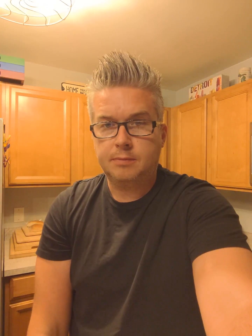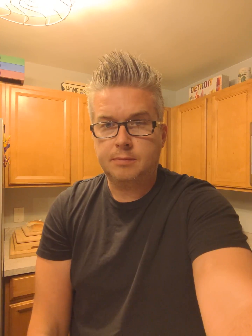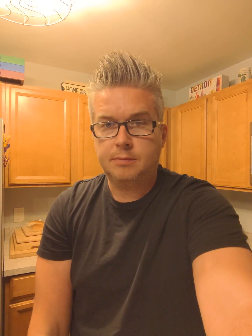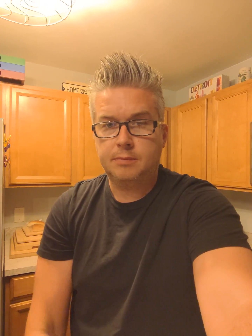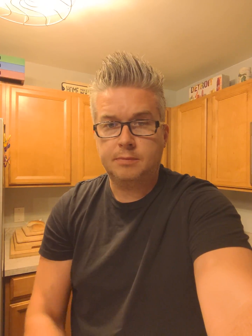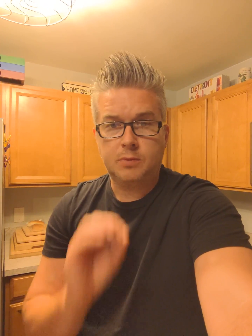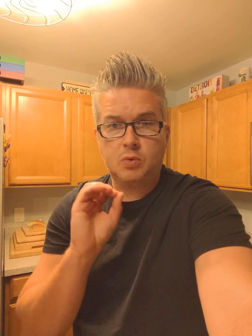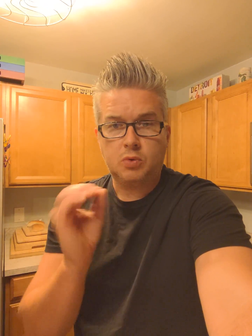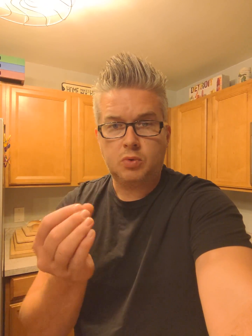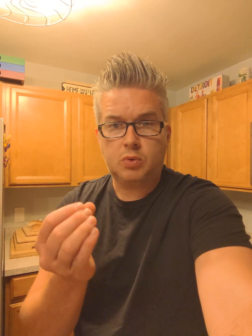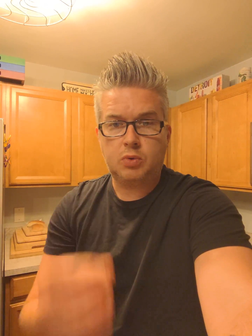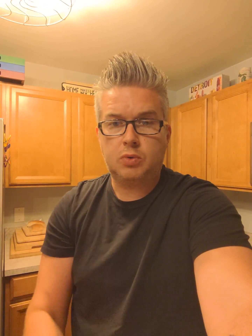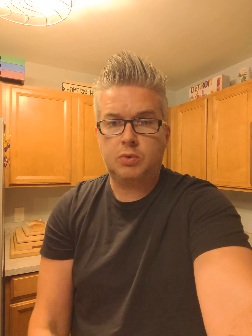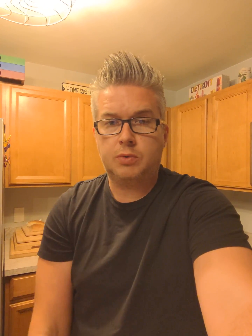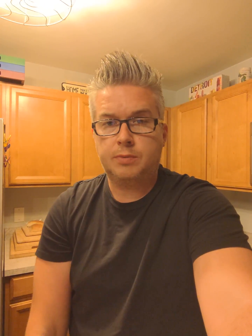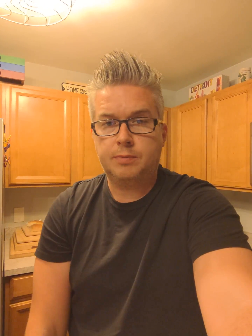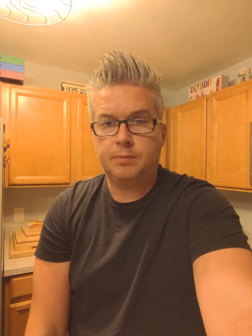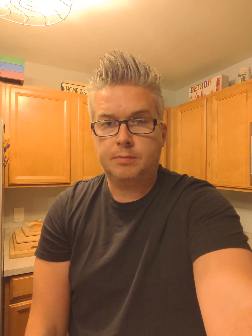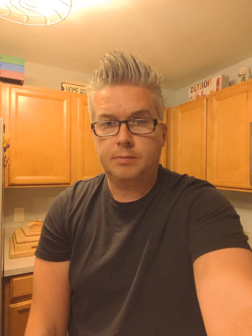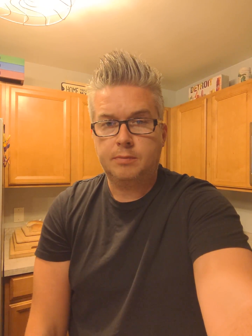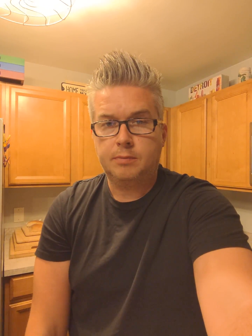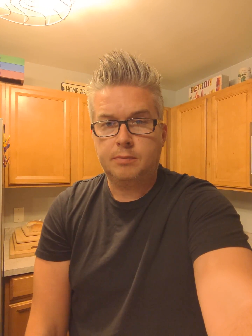none